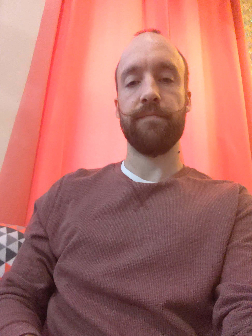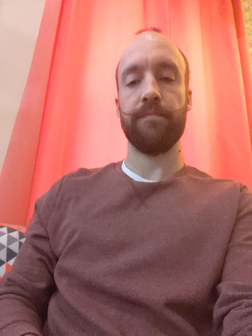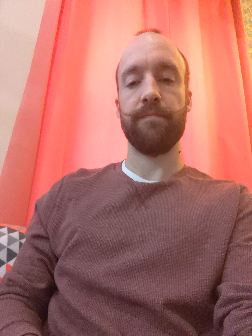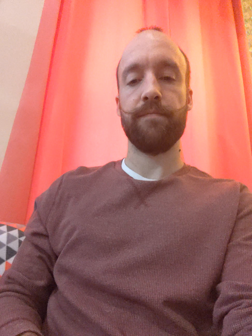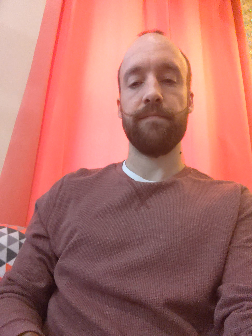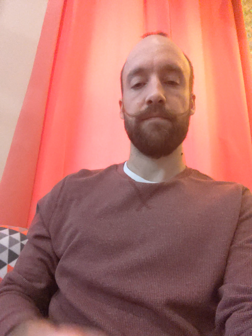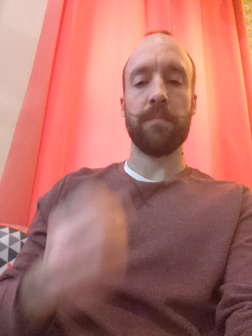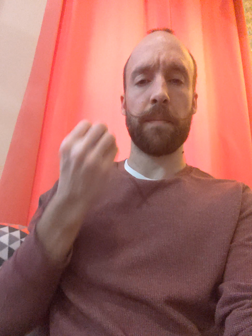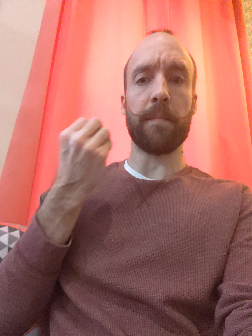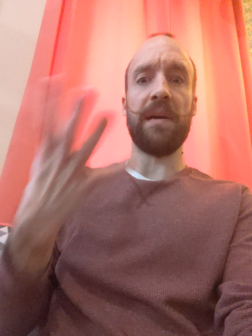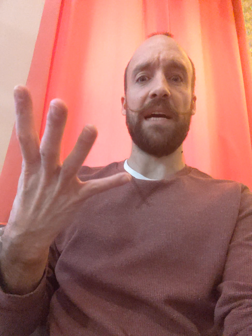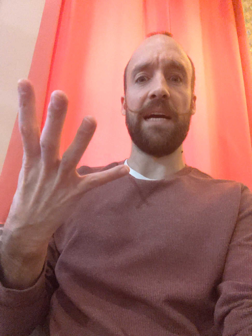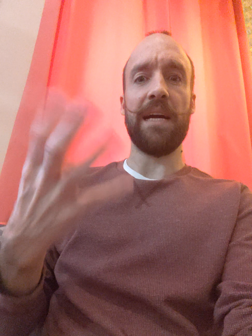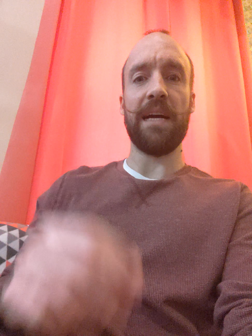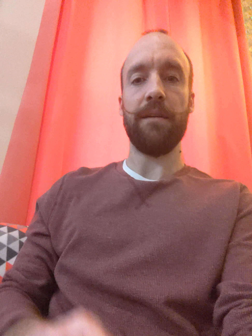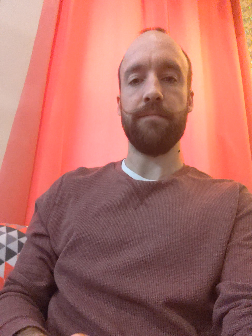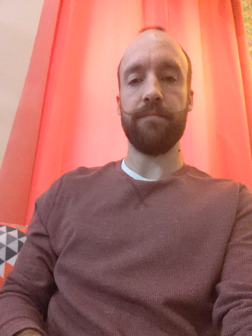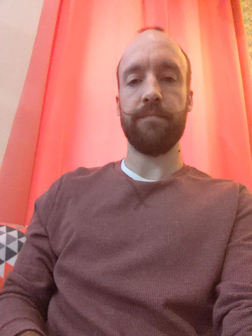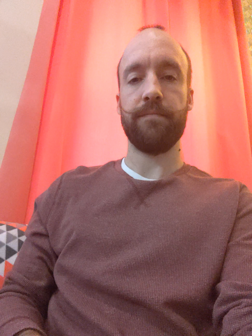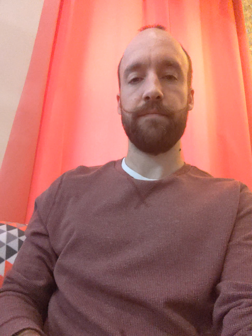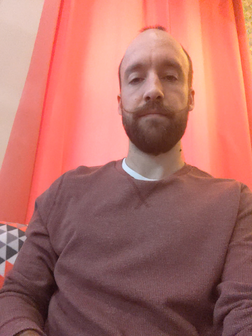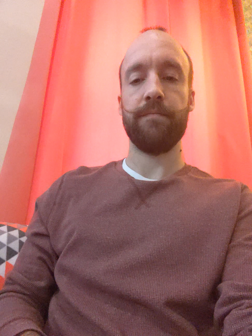many